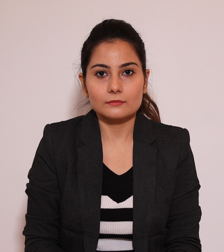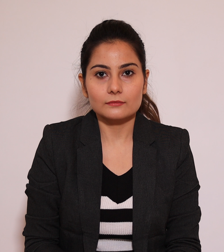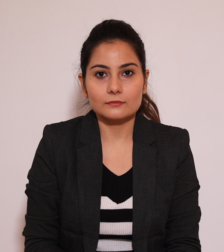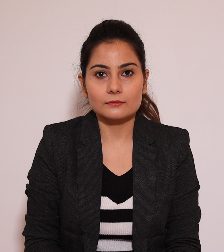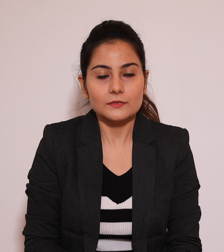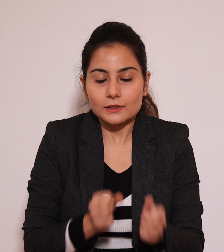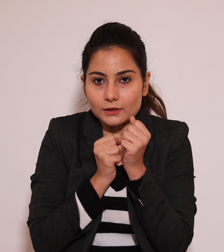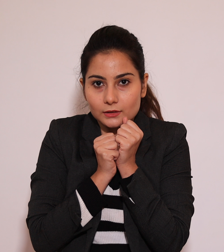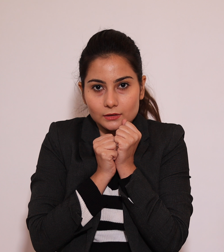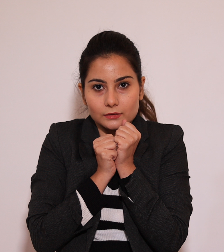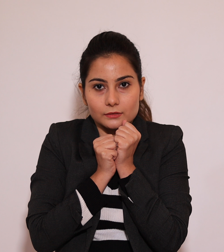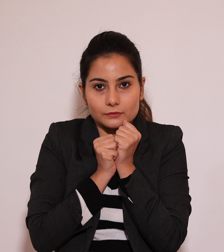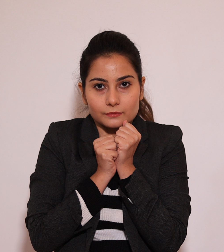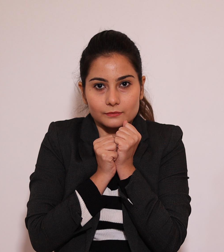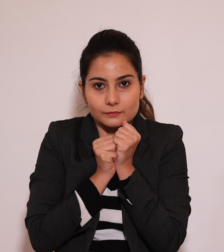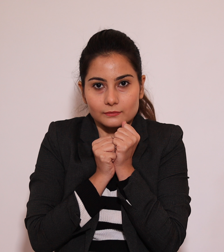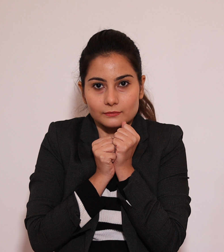scared